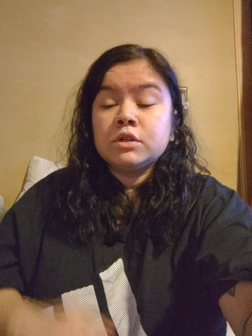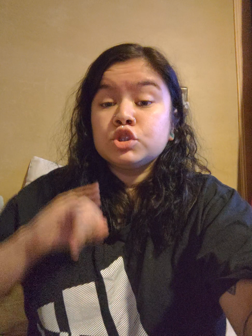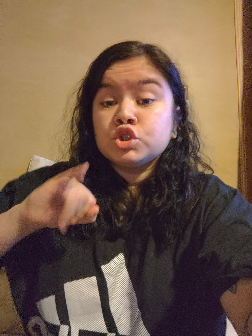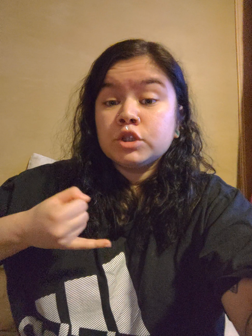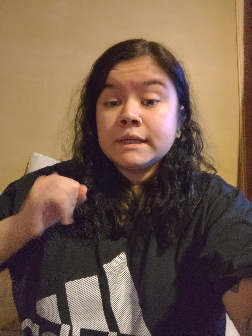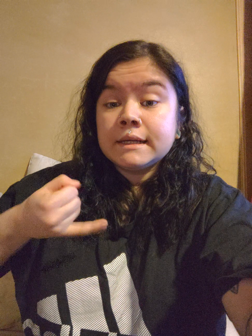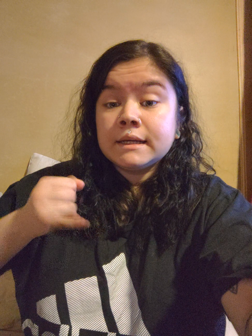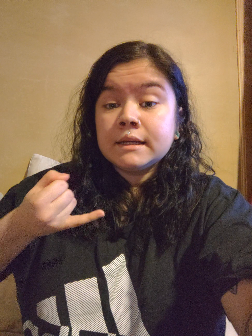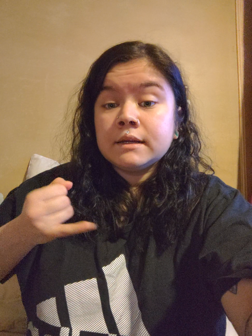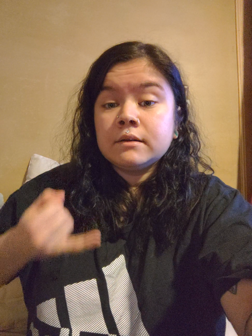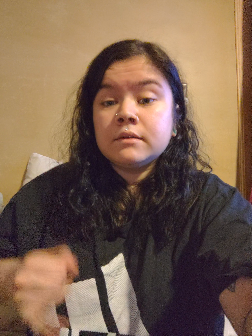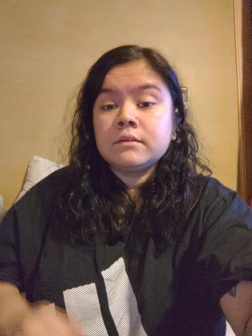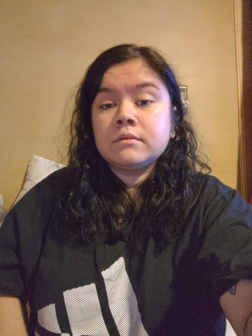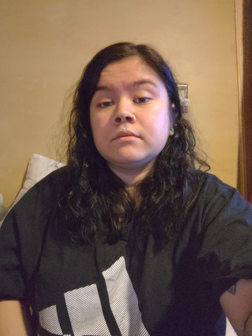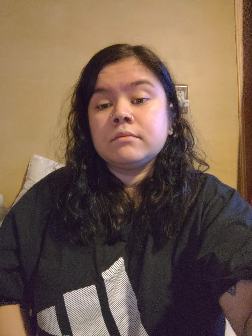jeans